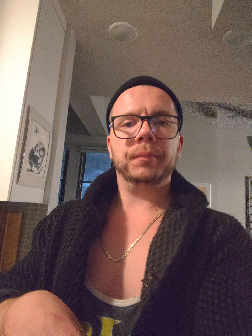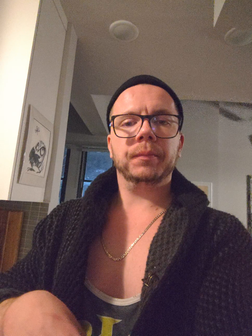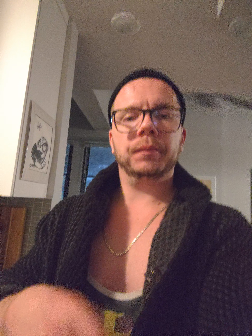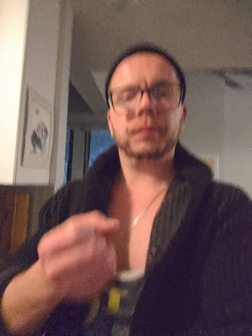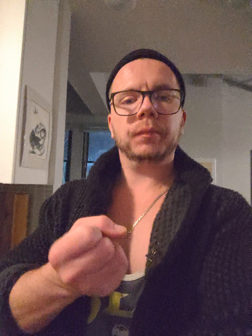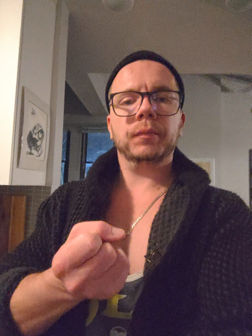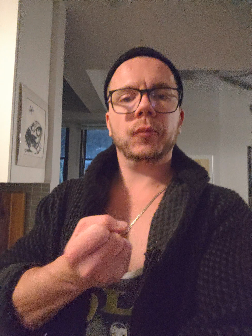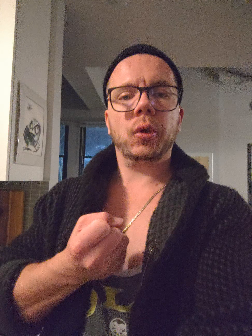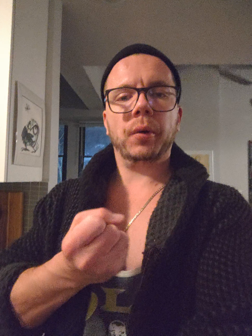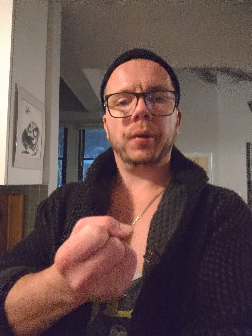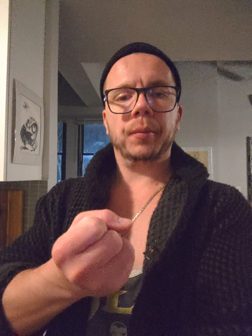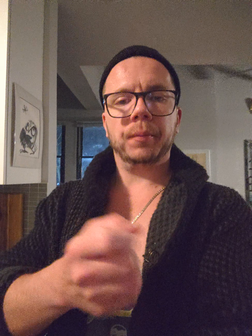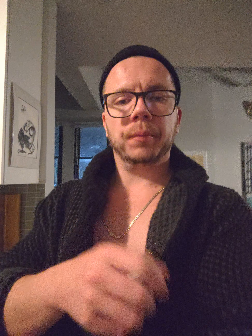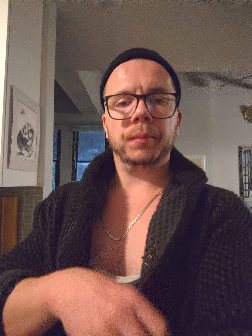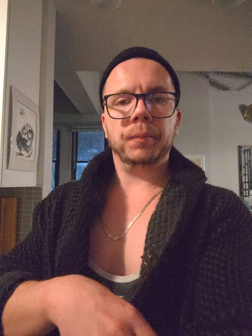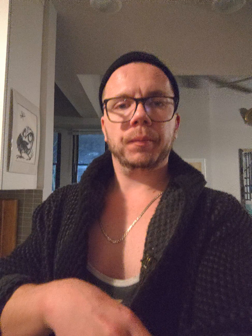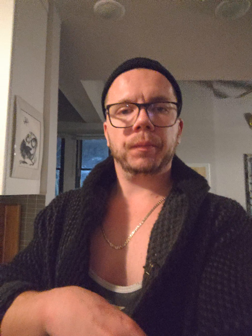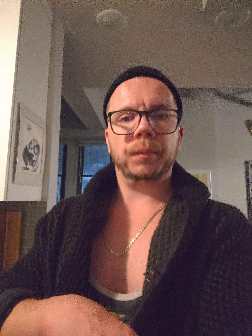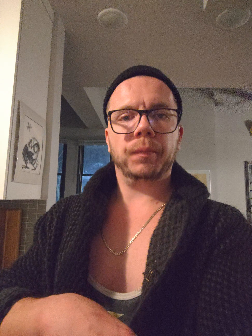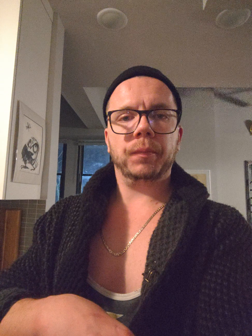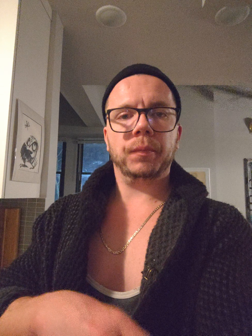drawer